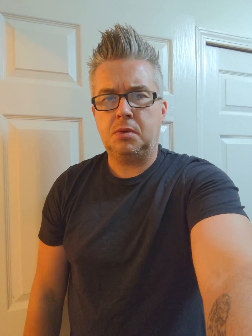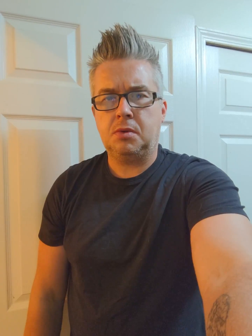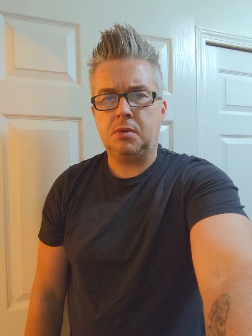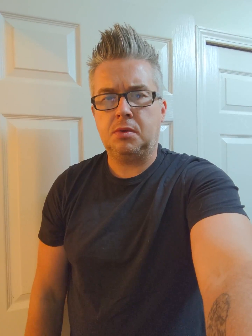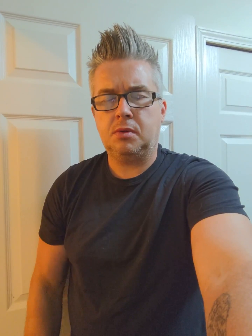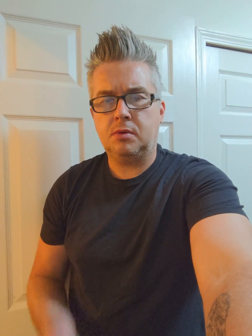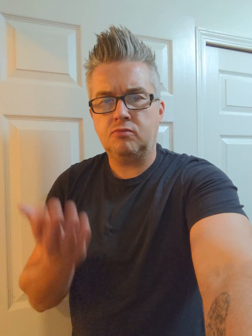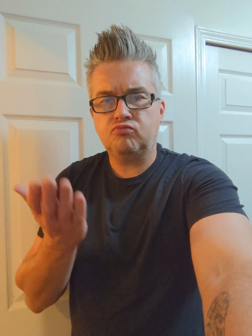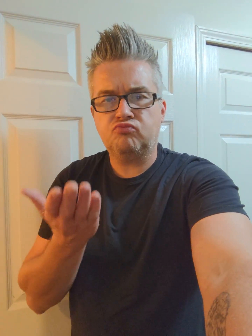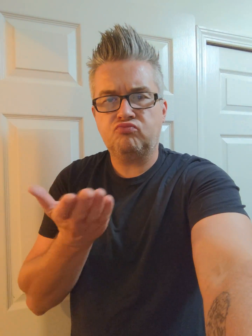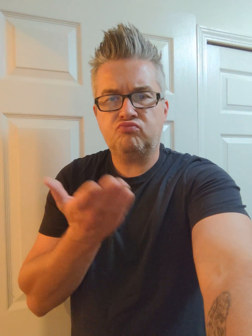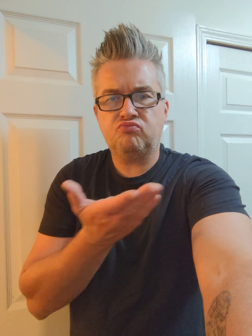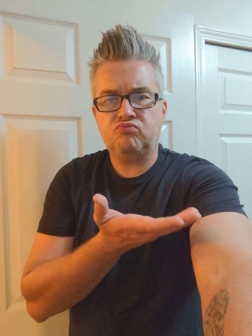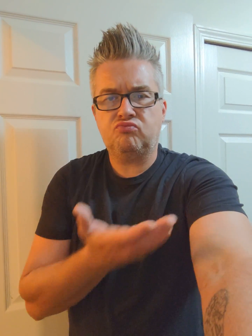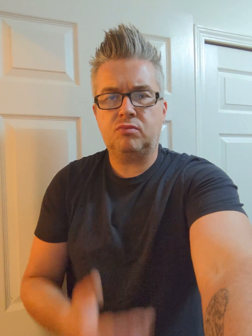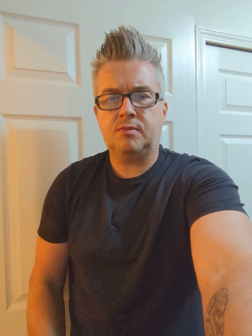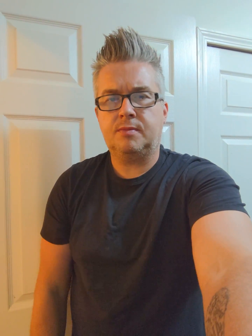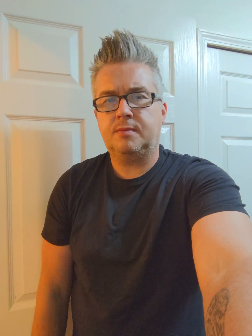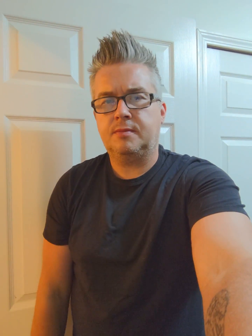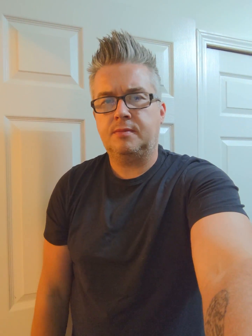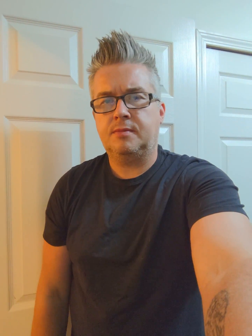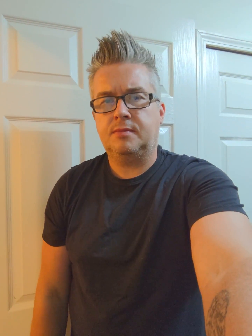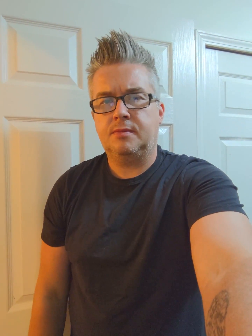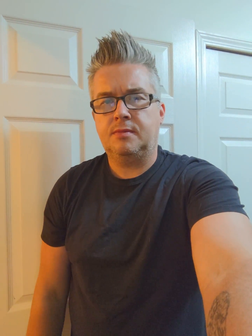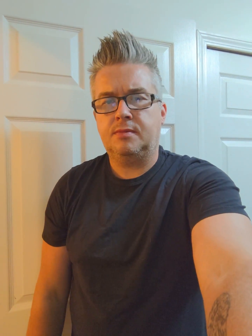carry